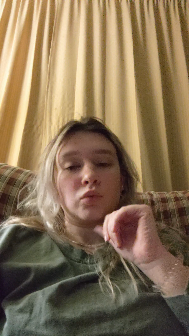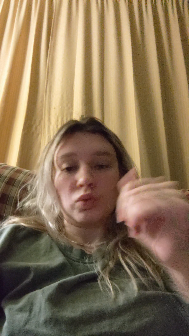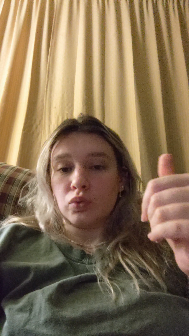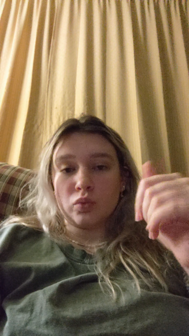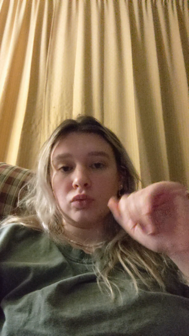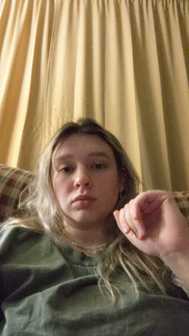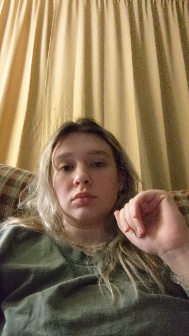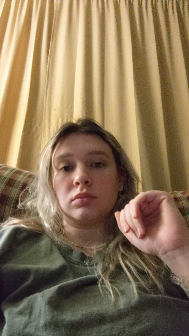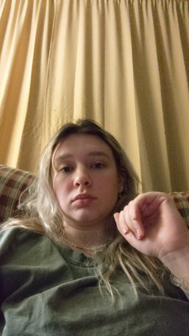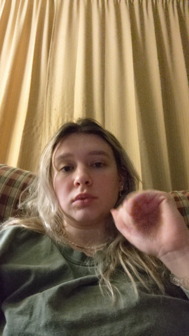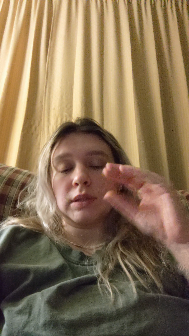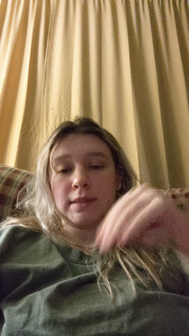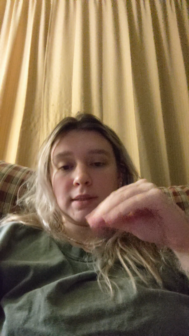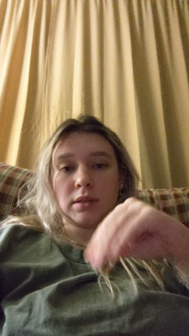inside